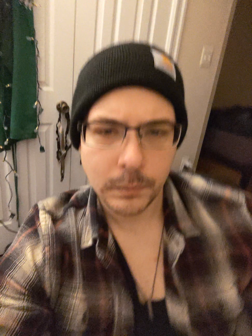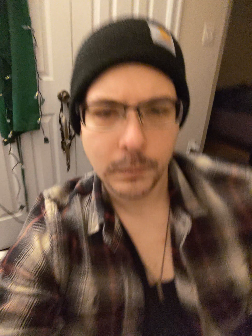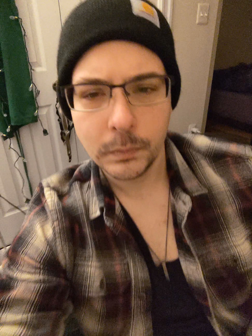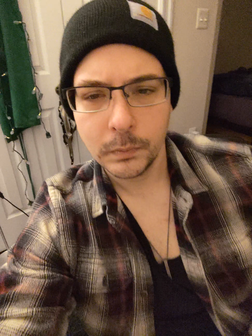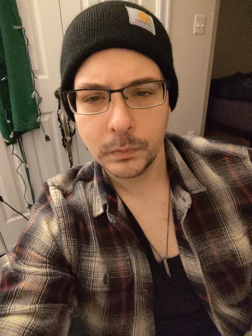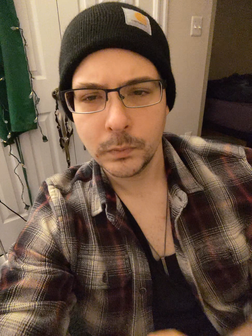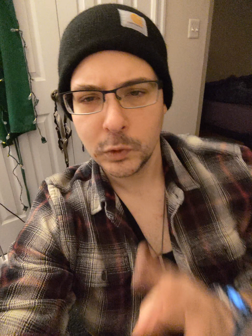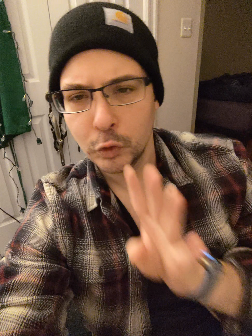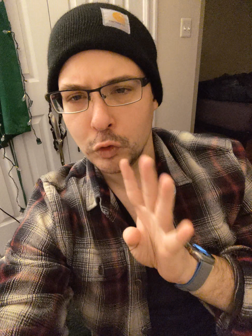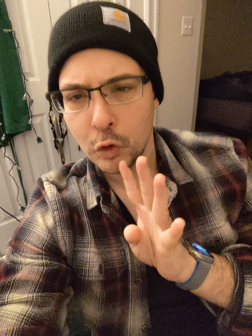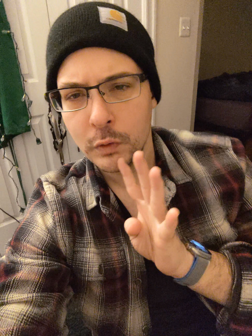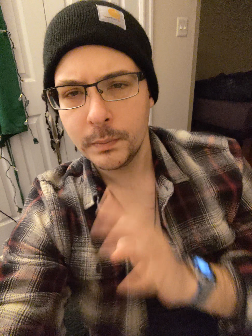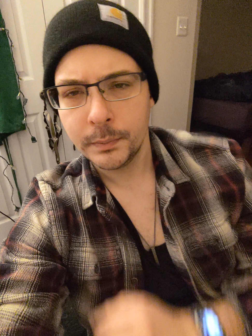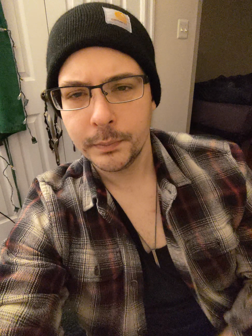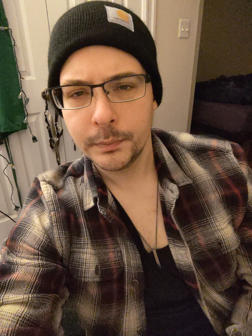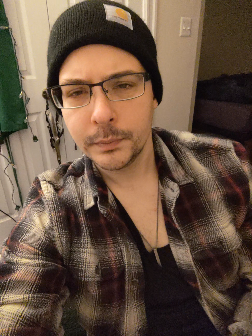talk